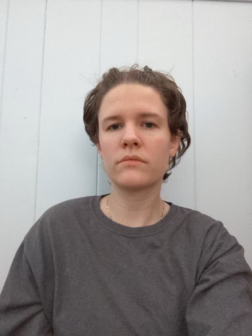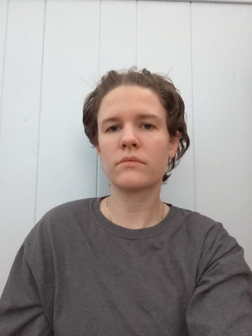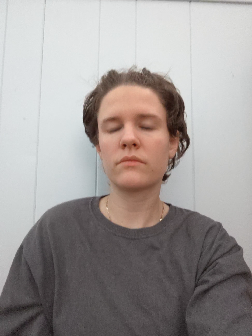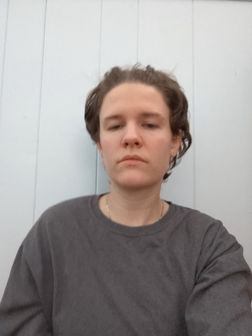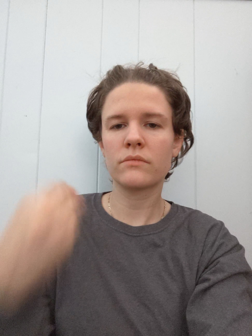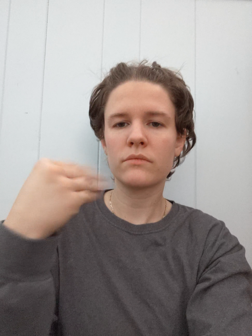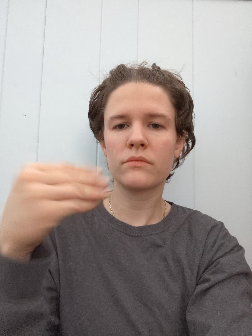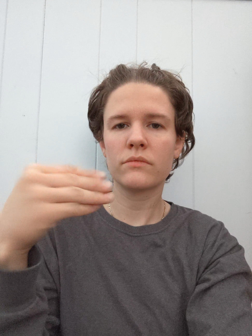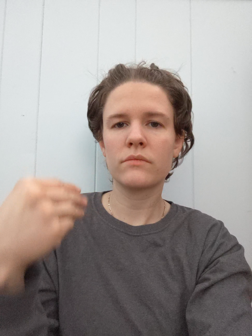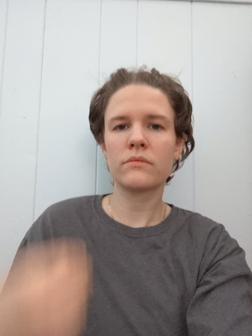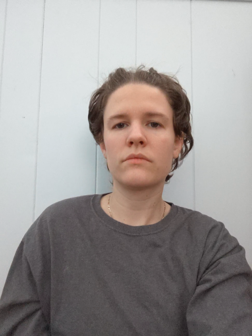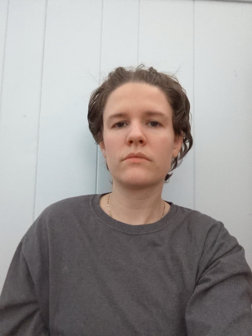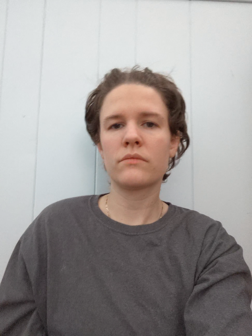store